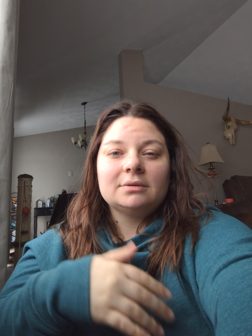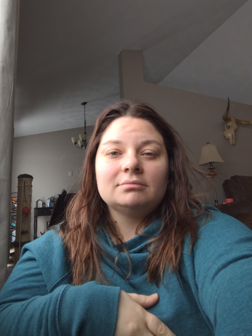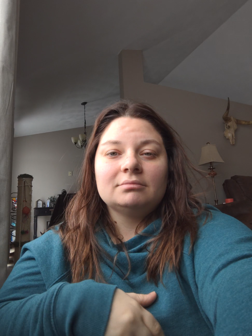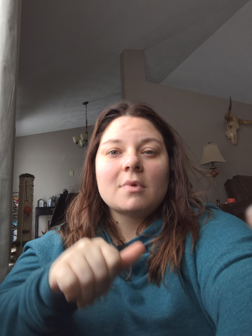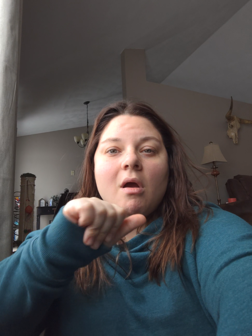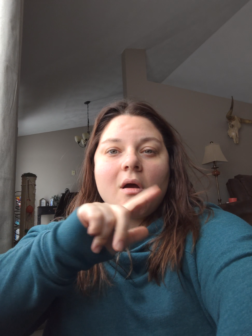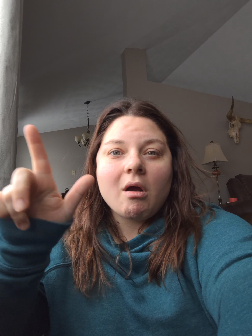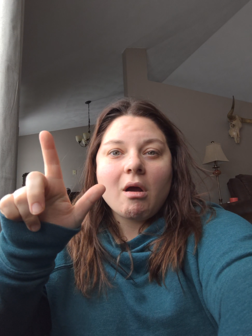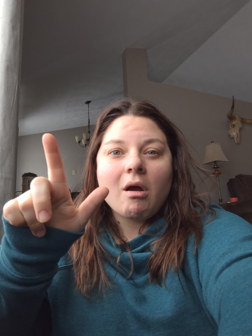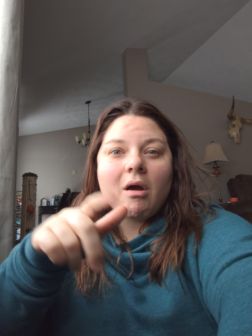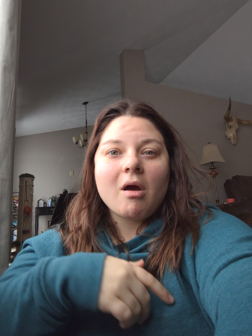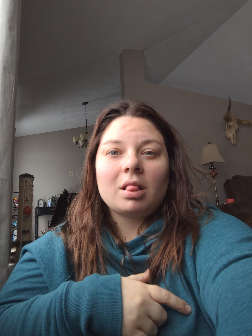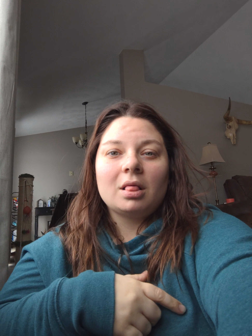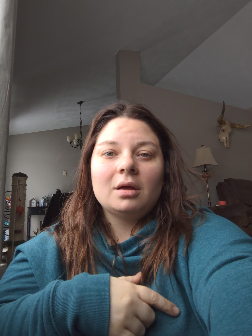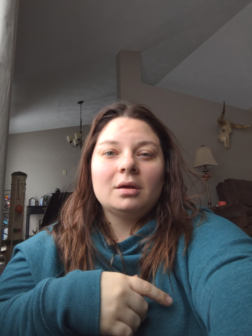all